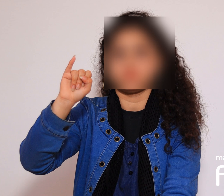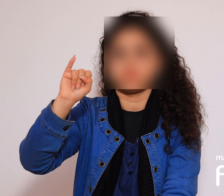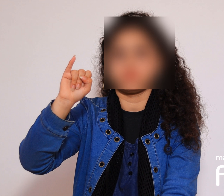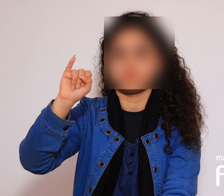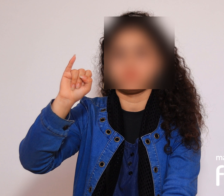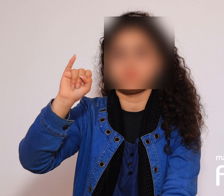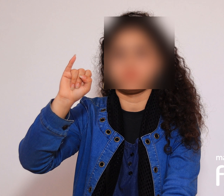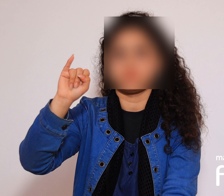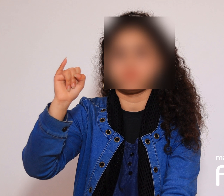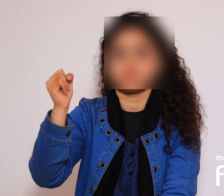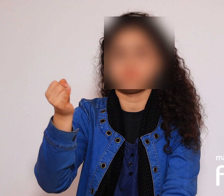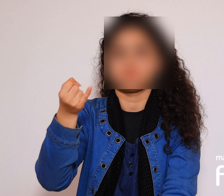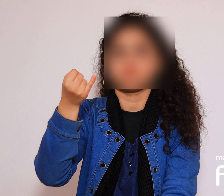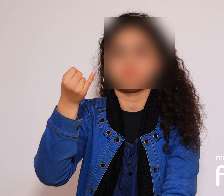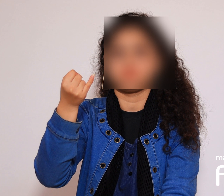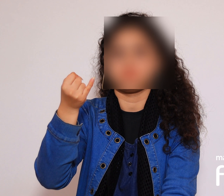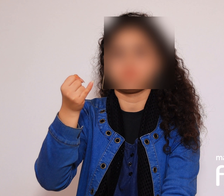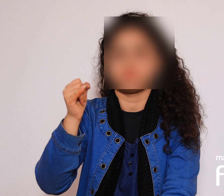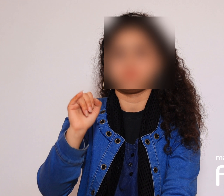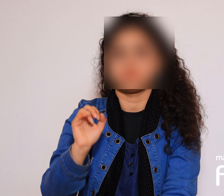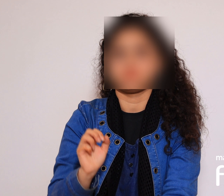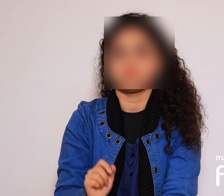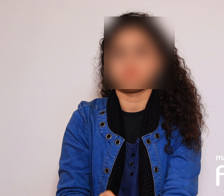ج